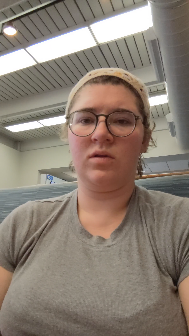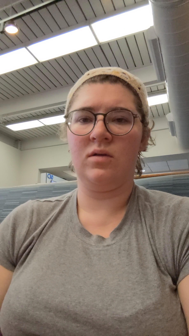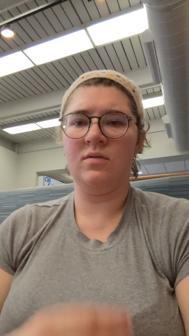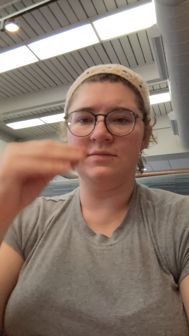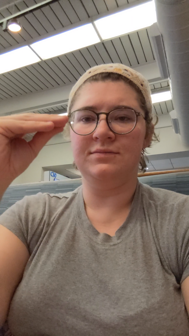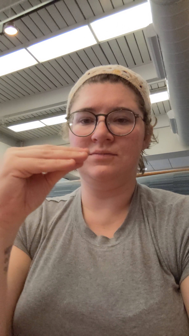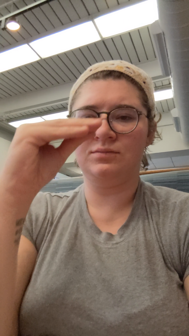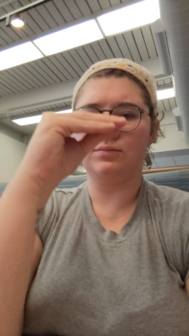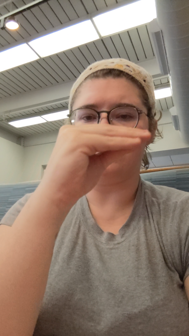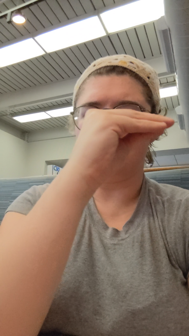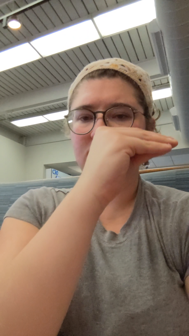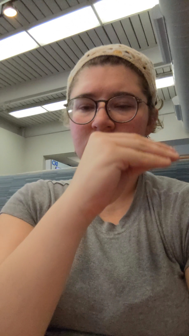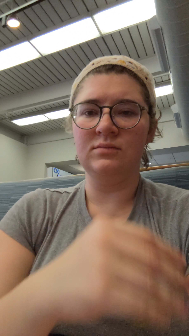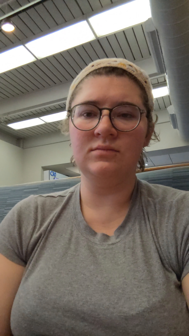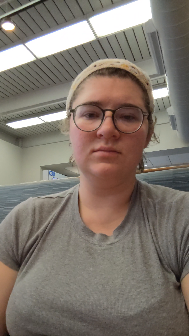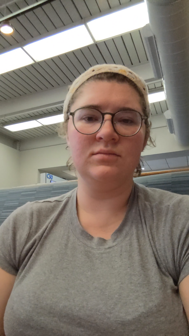dinosaur